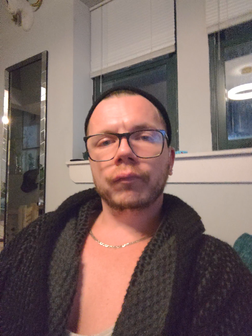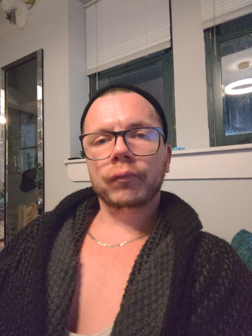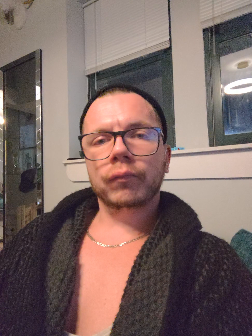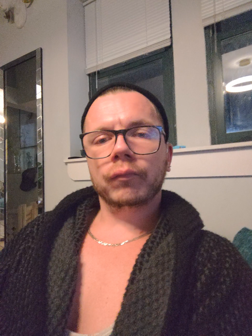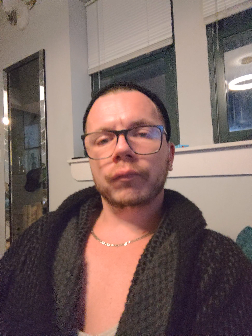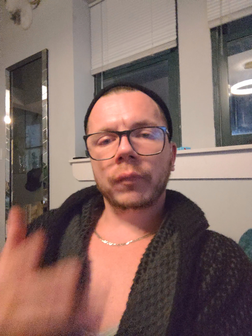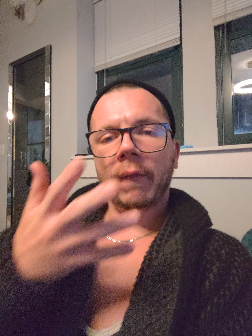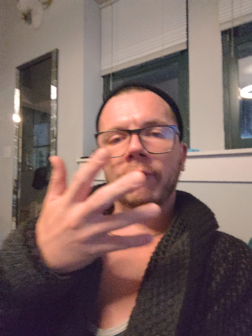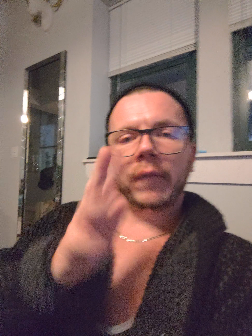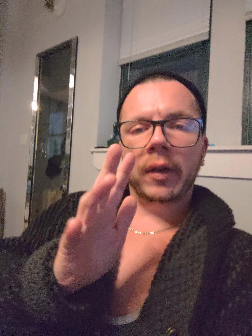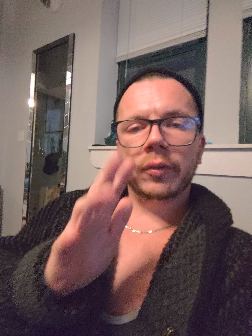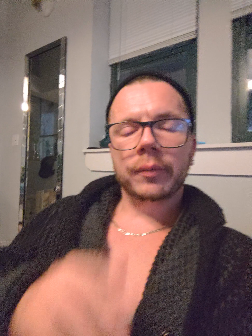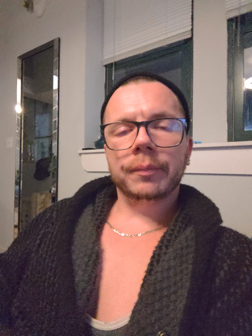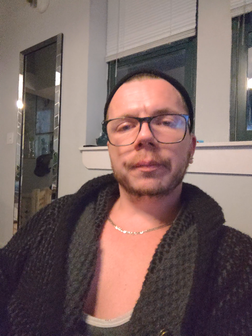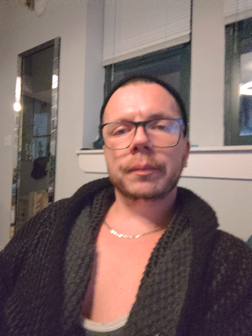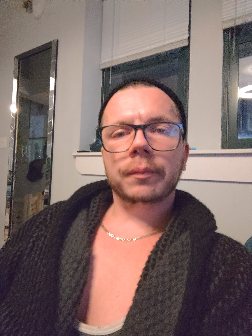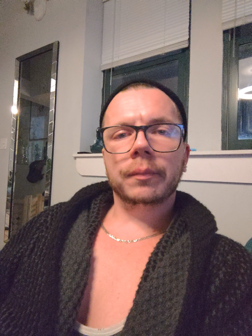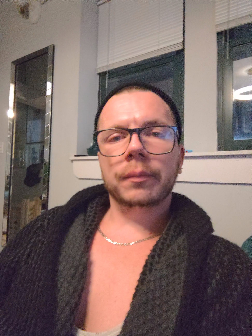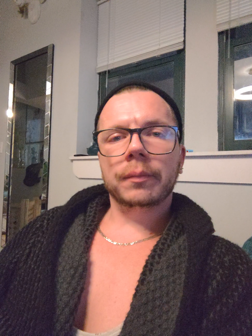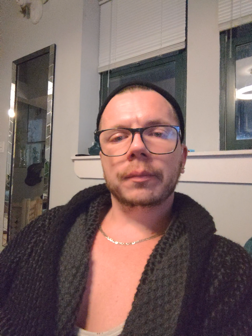finish